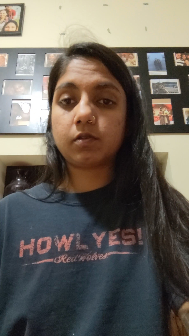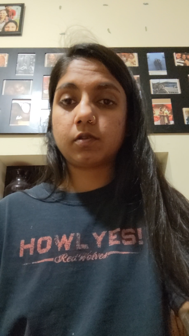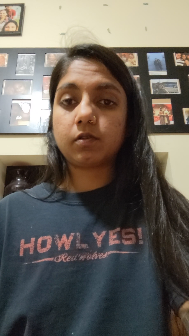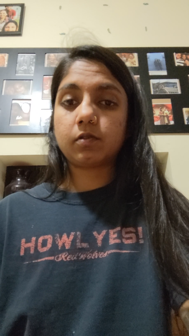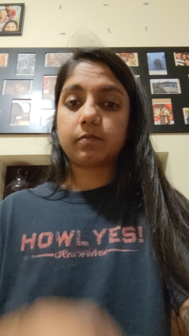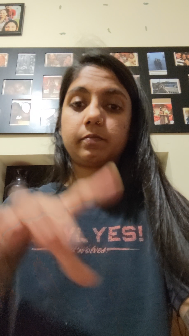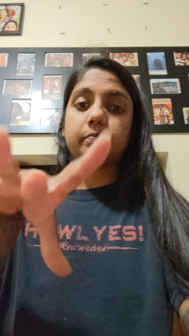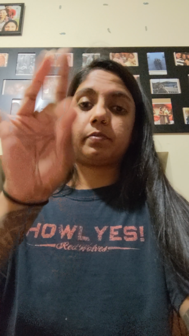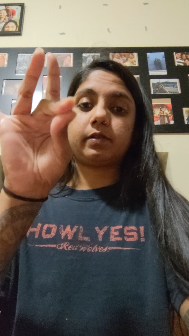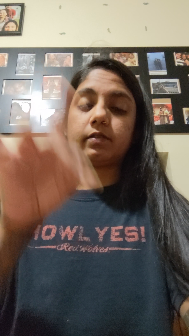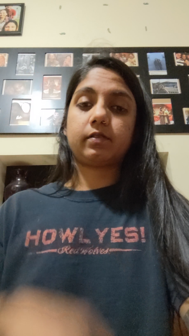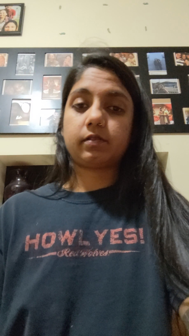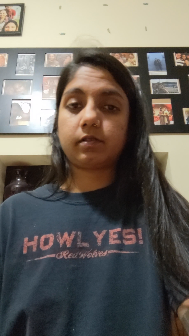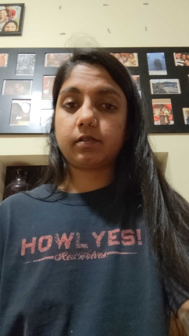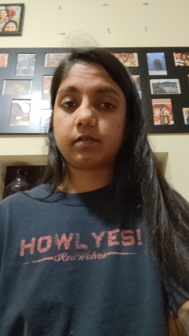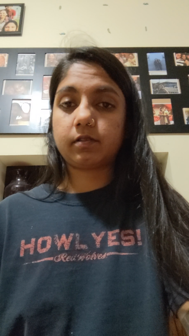pick